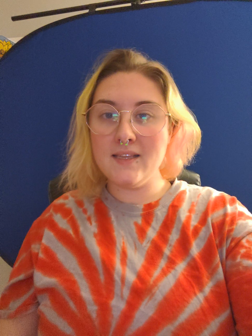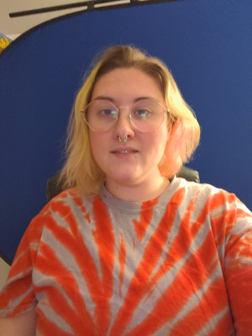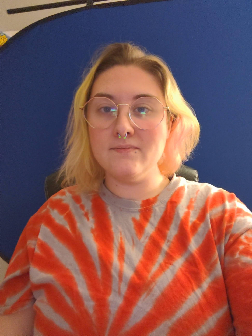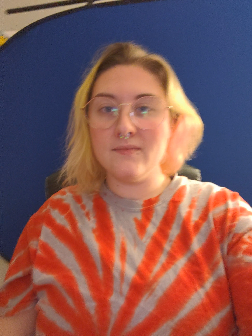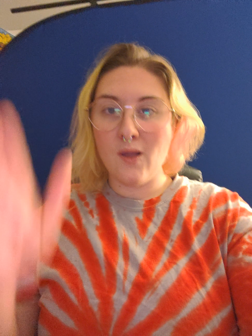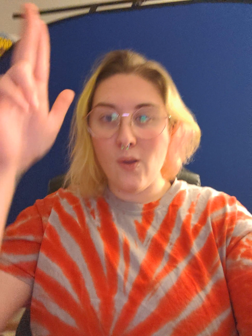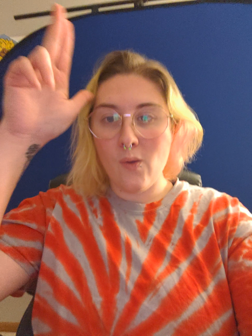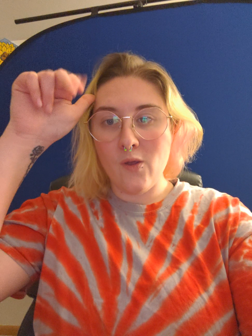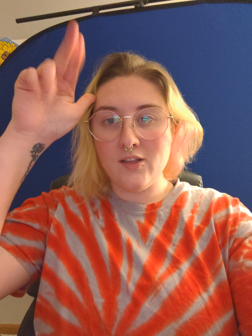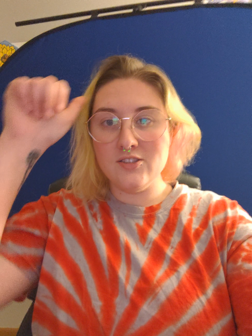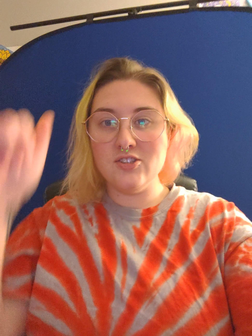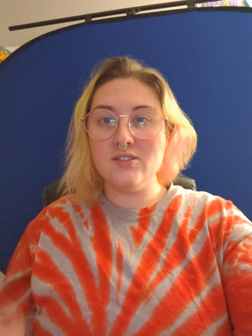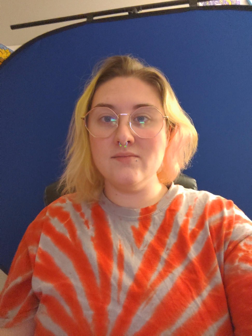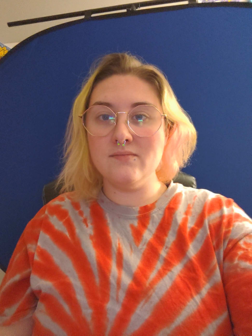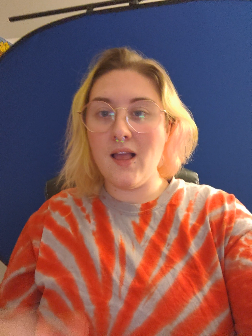horse